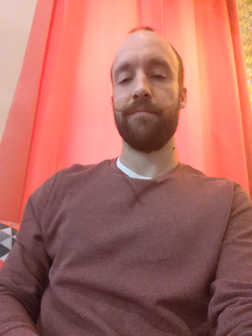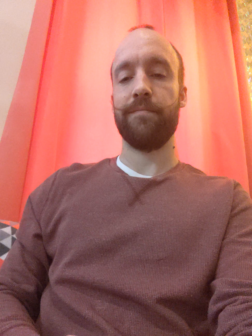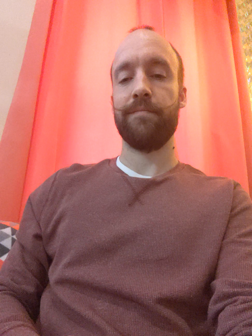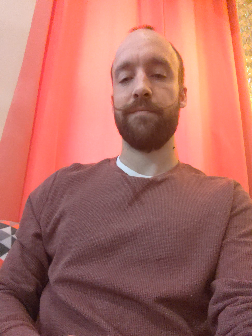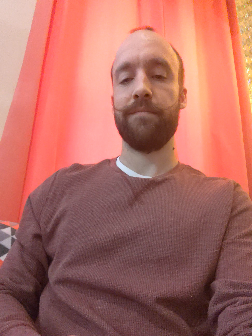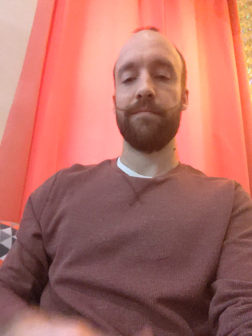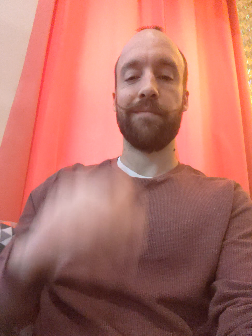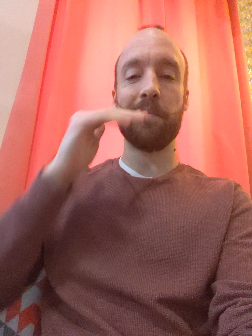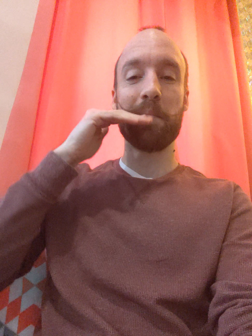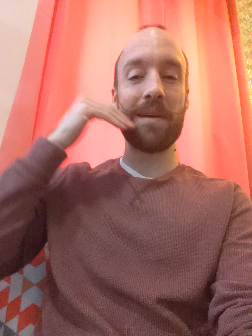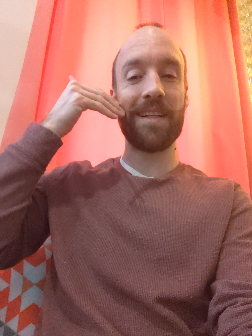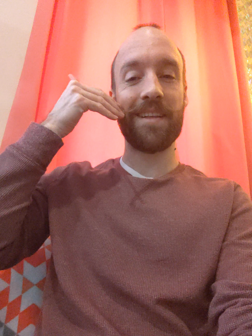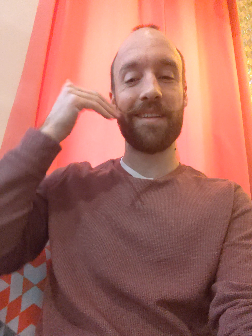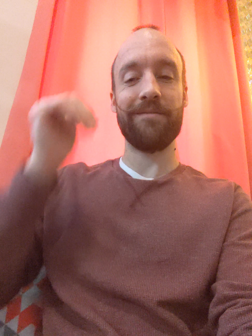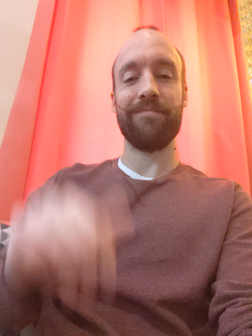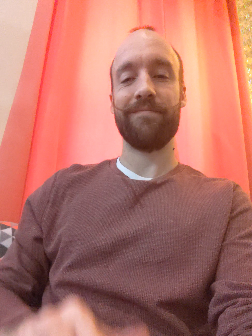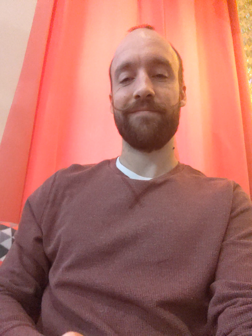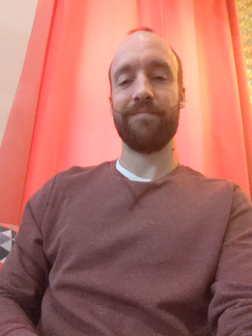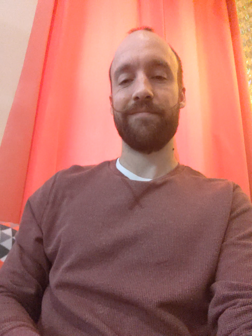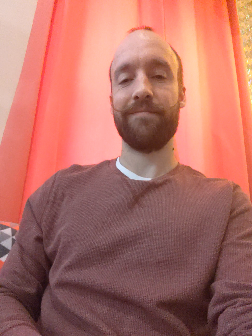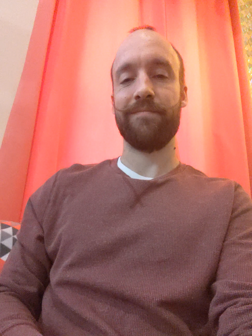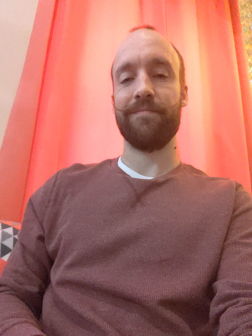smile